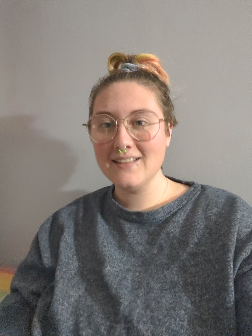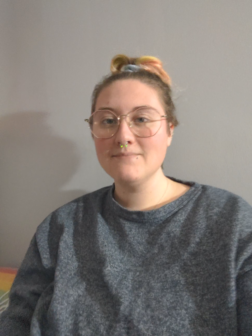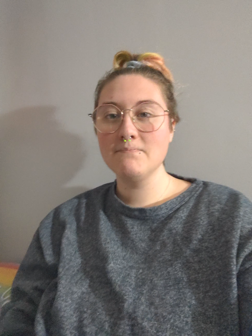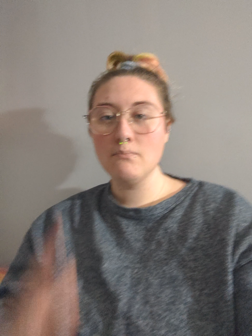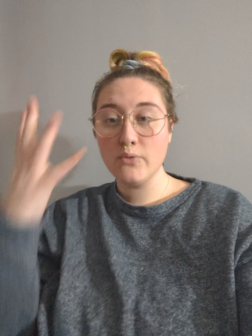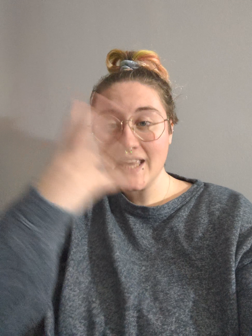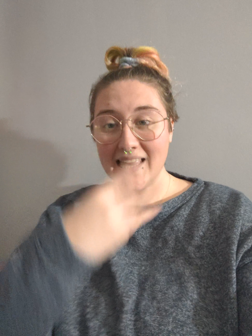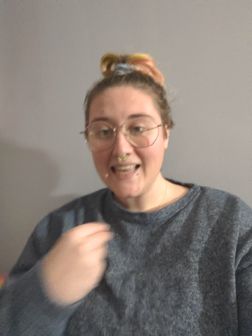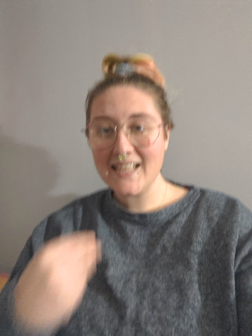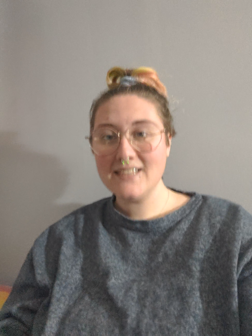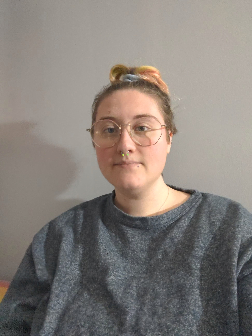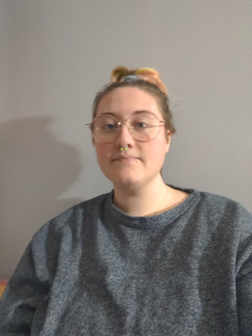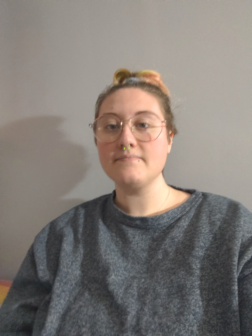pretty